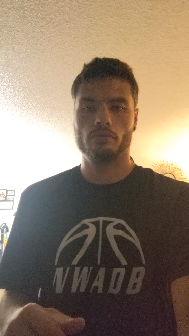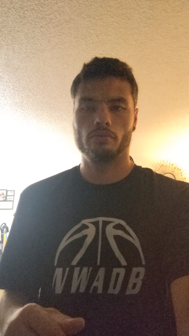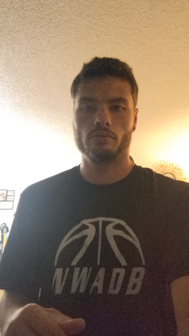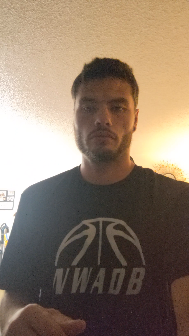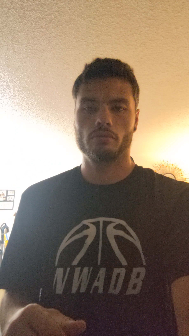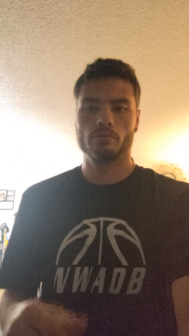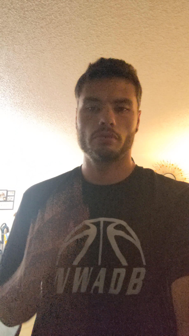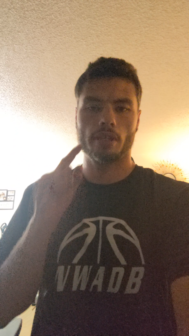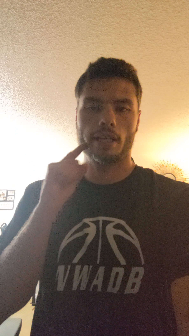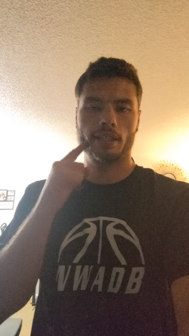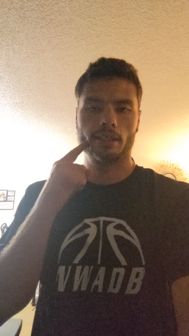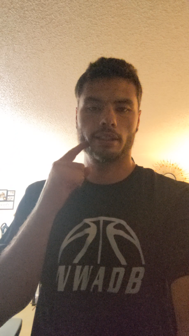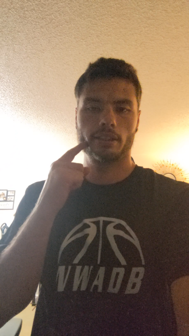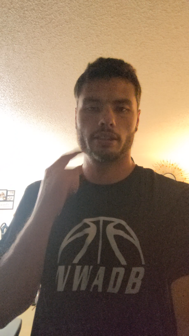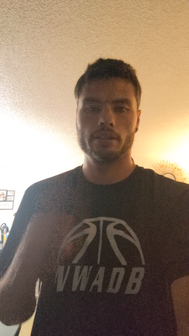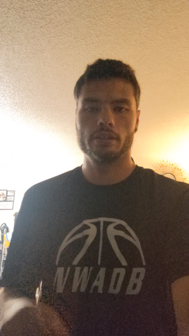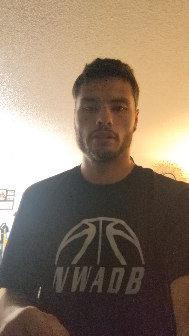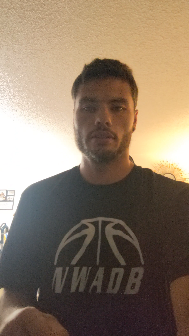candy